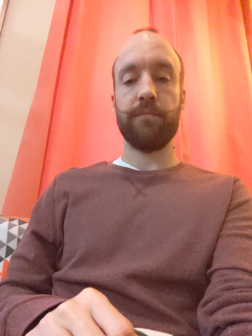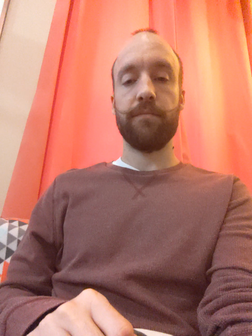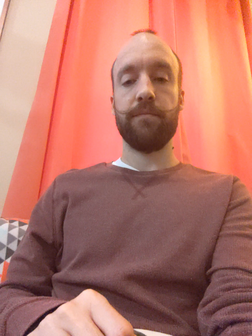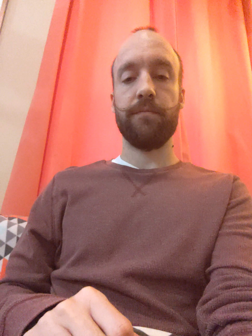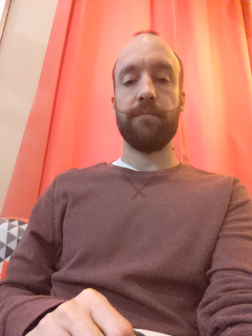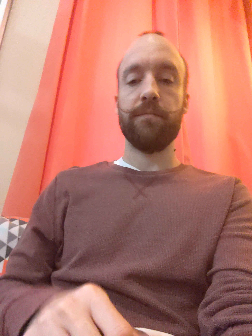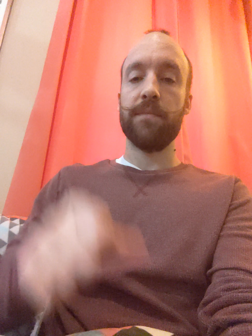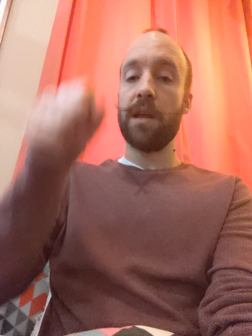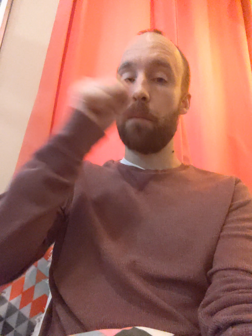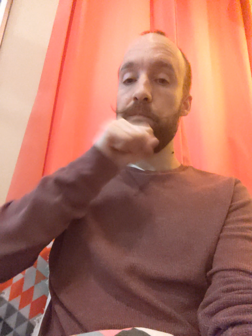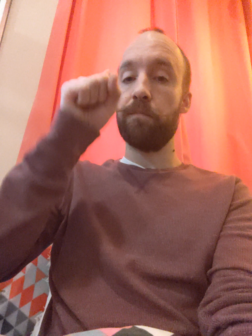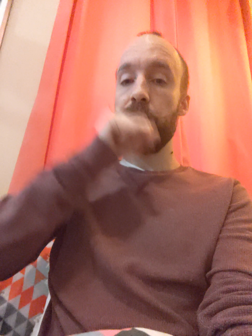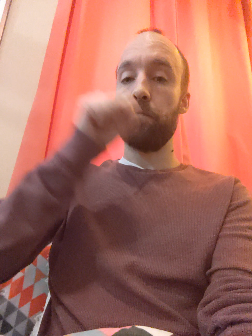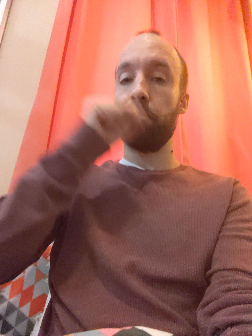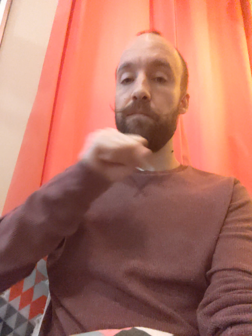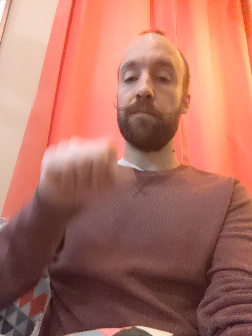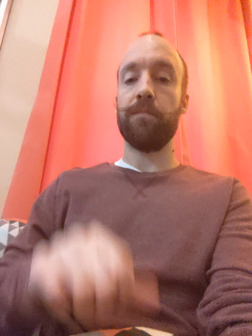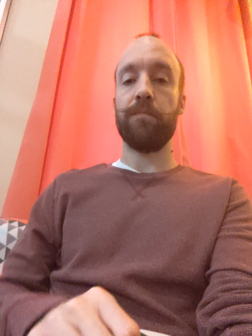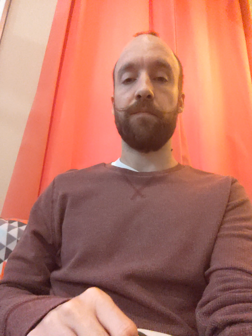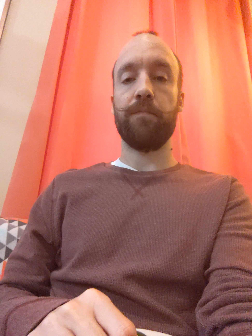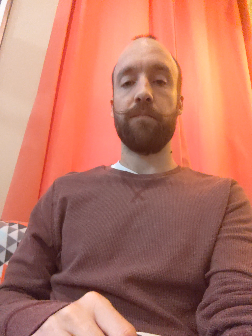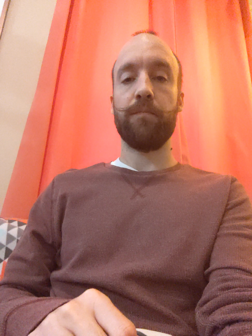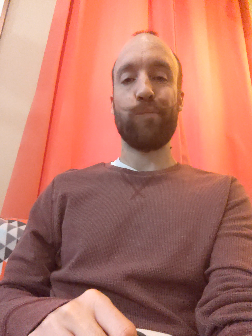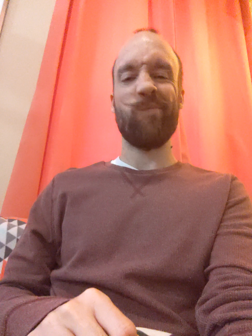ice cream